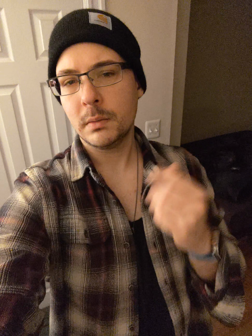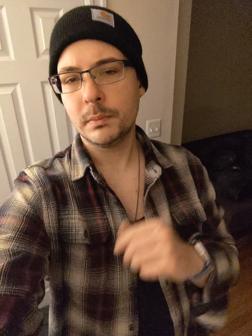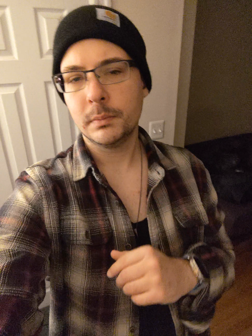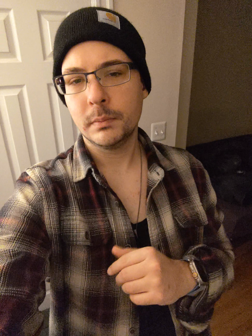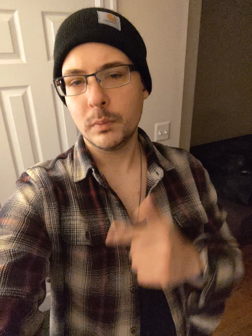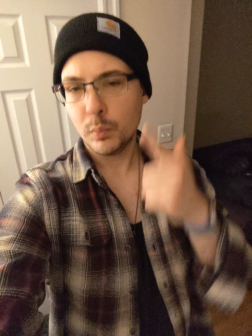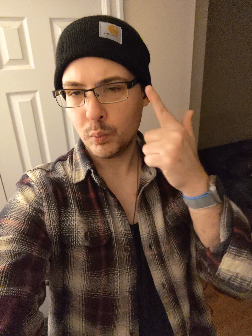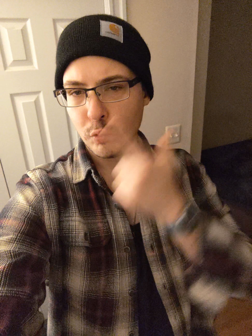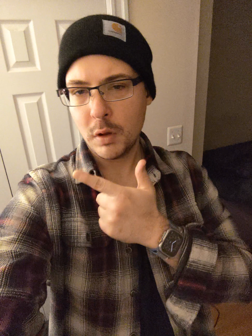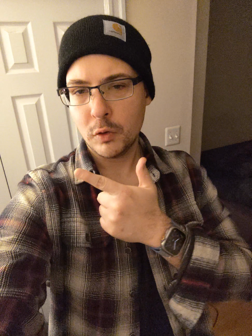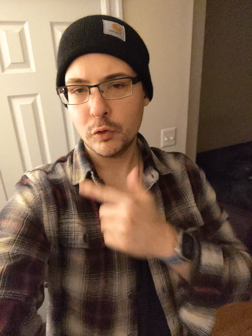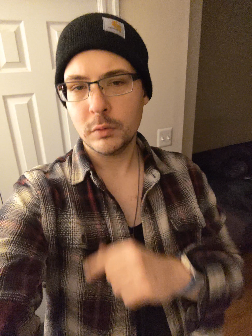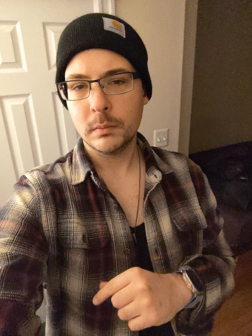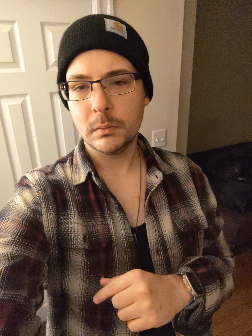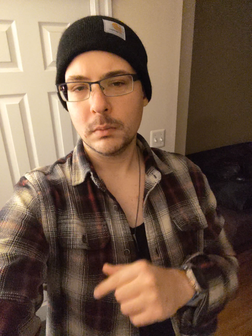brother